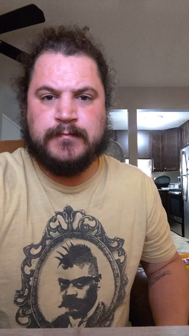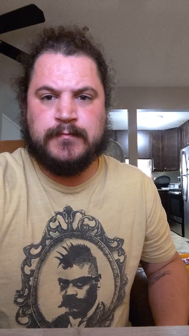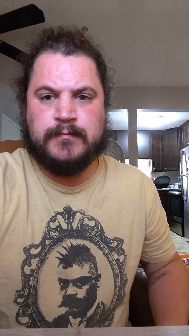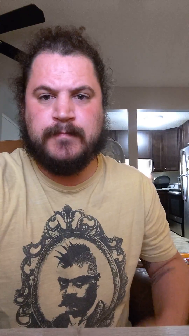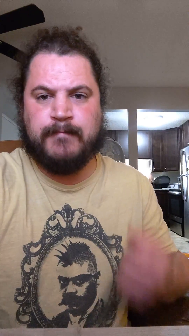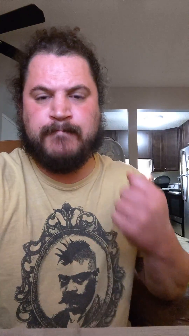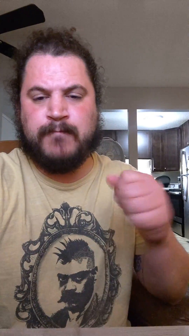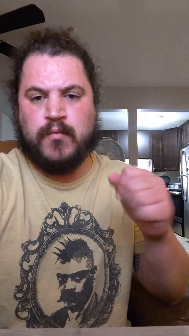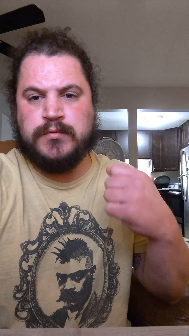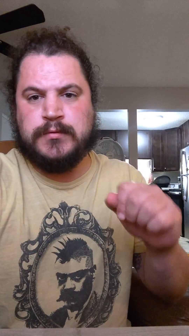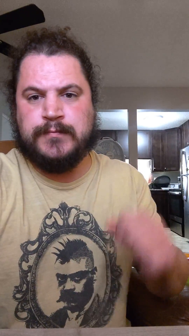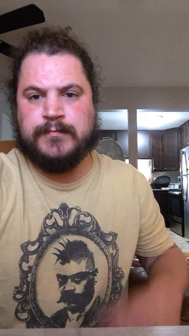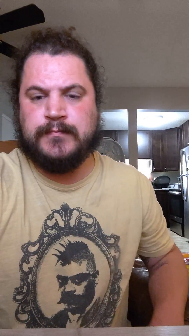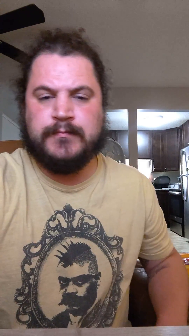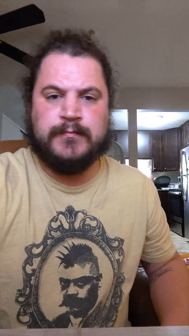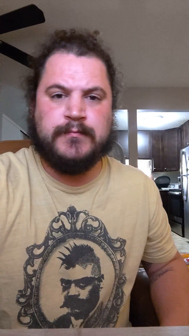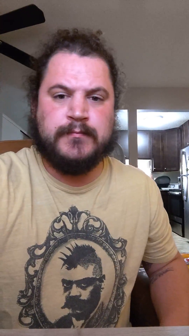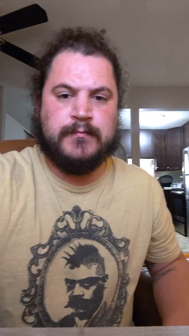motorcycle